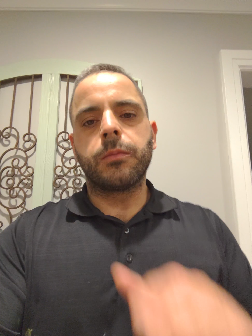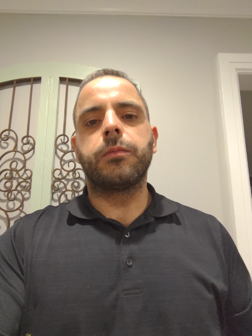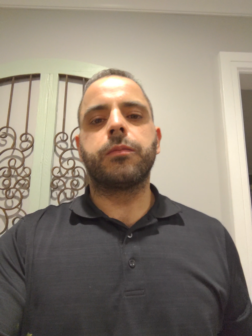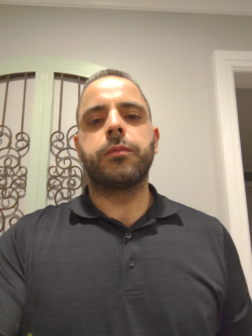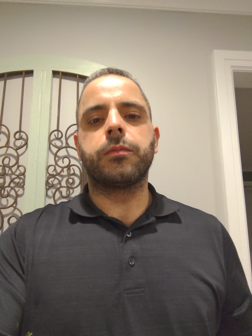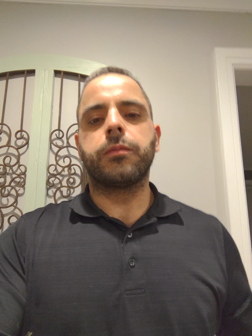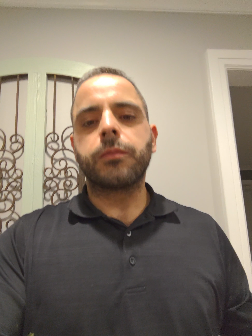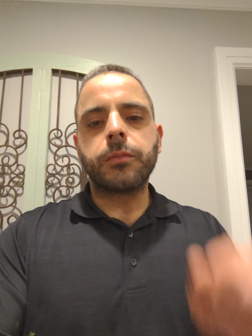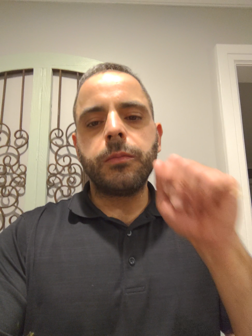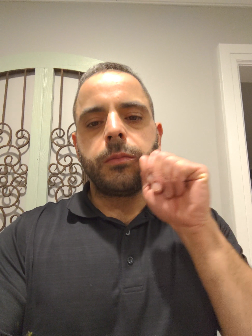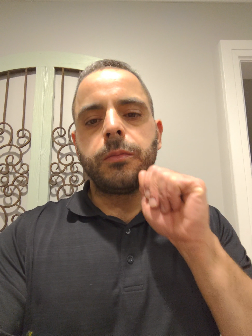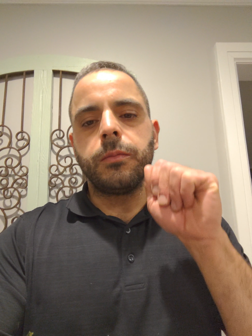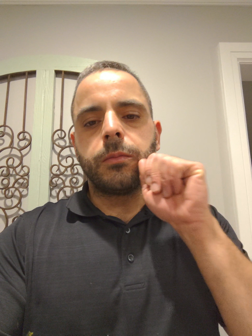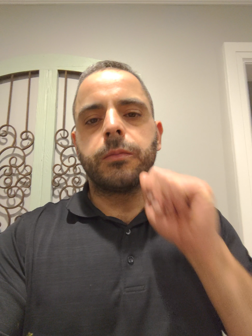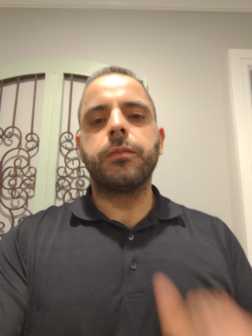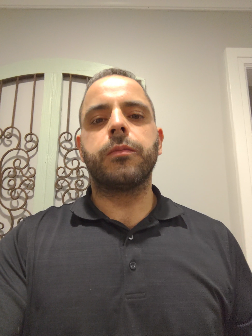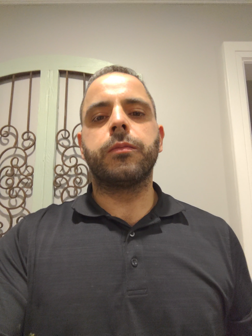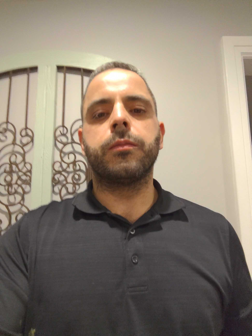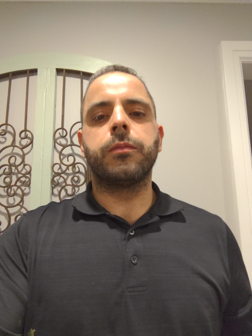aunt